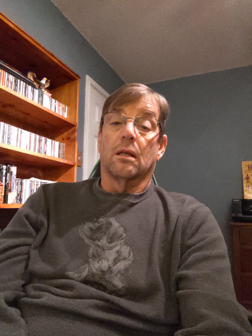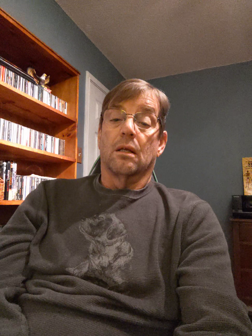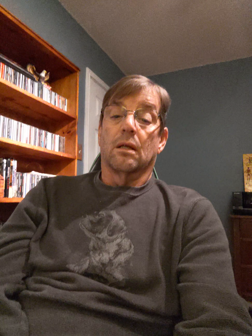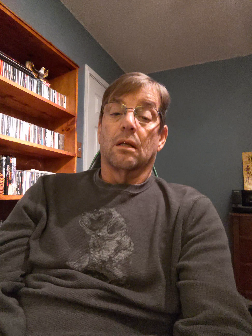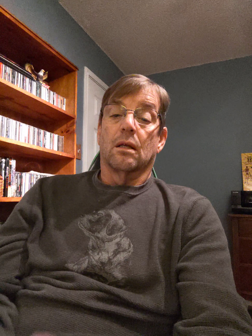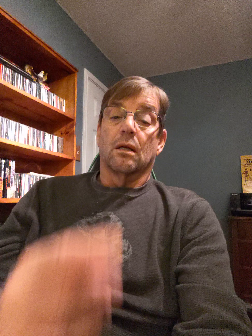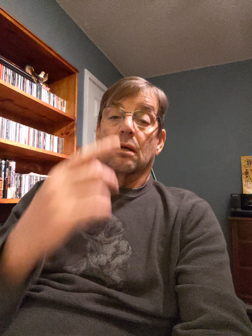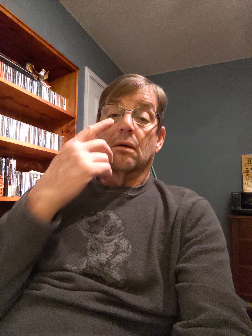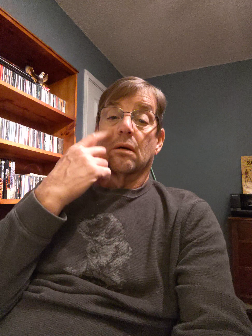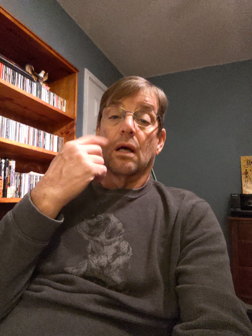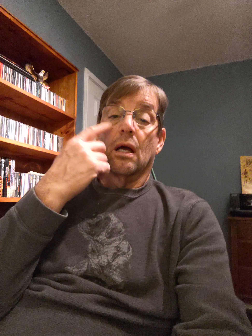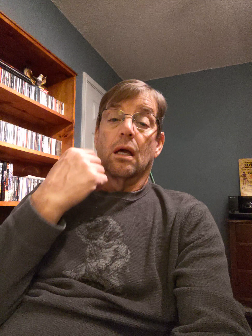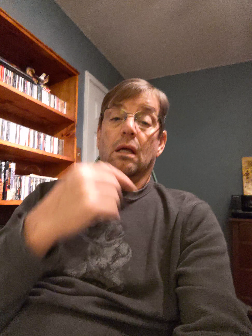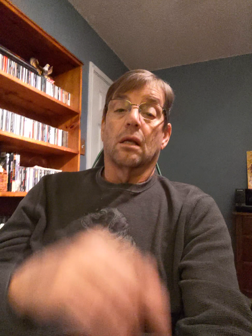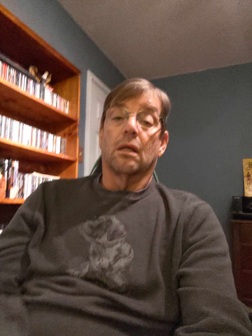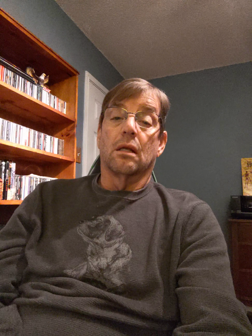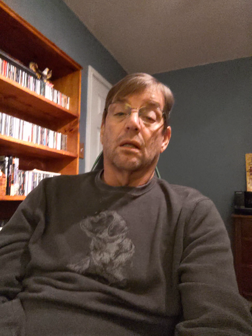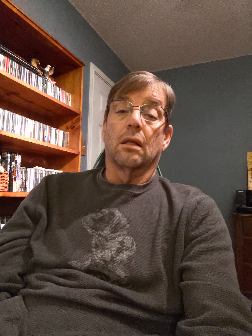cry